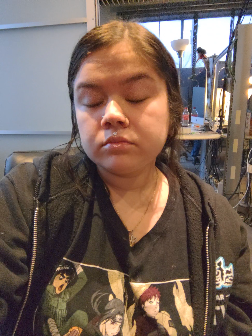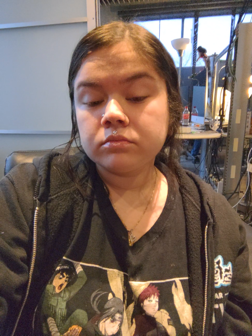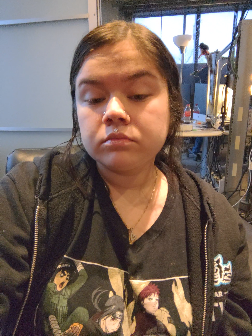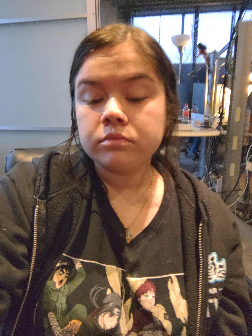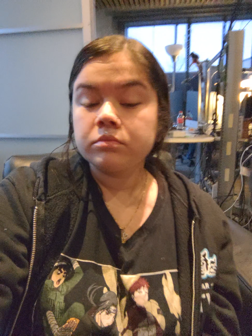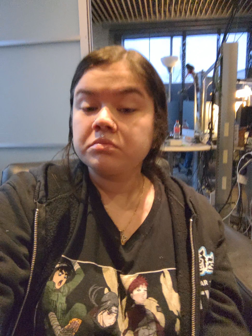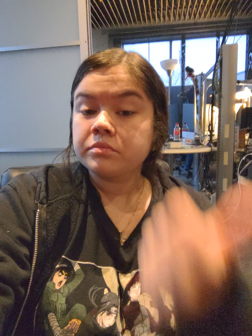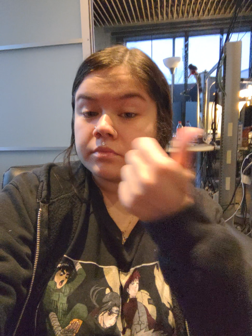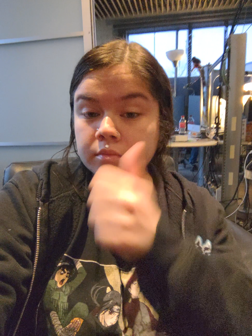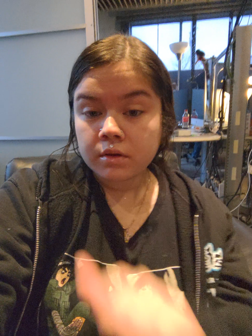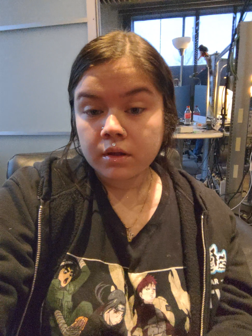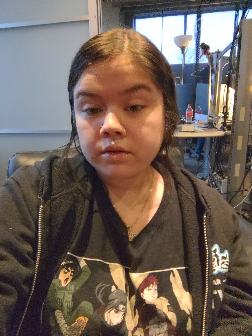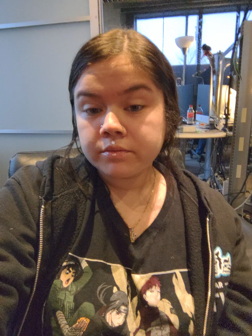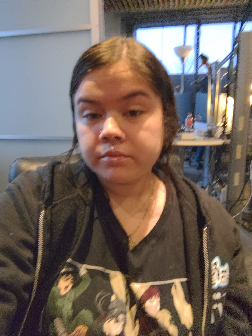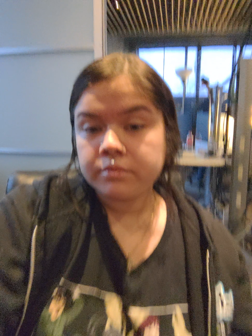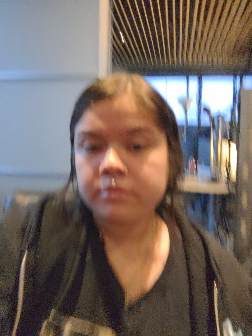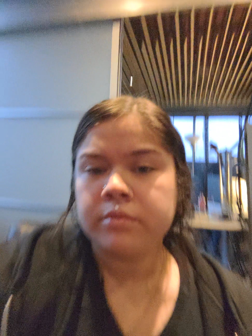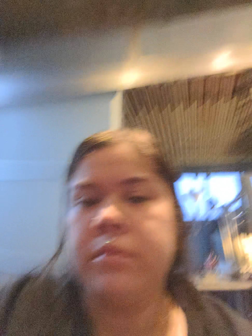any